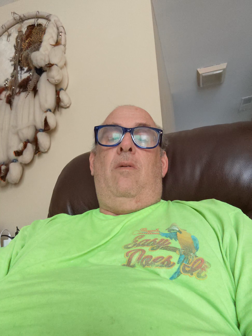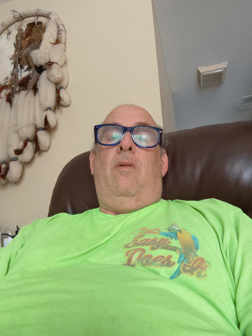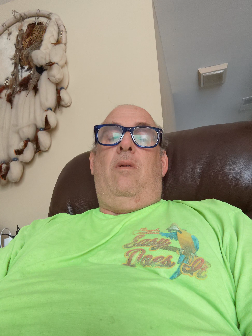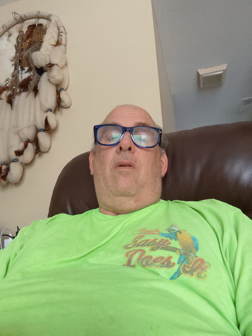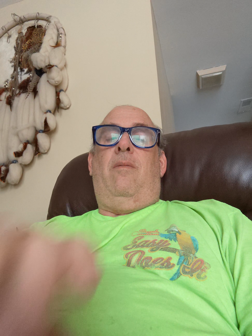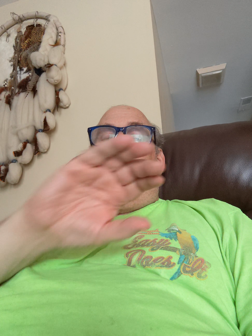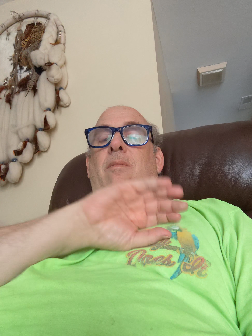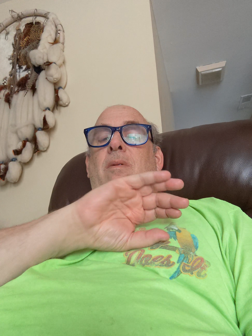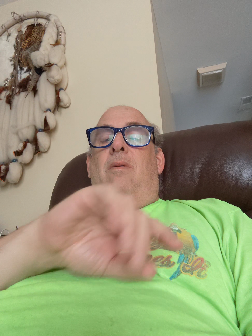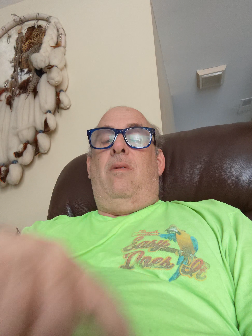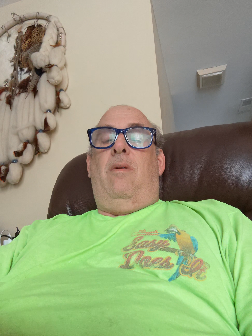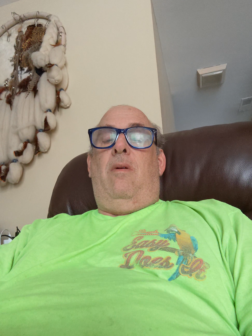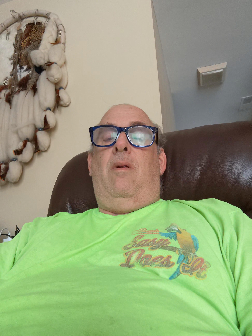police